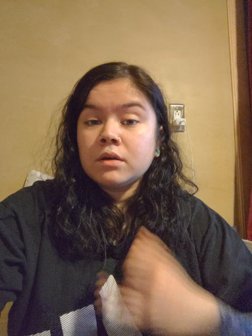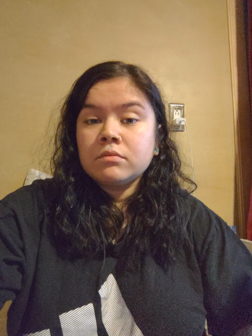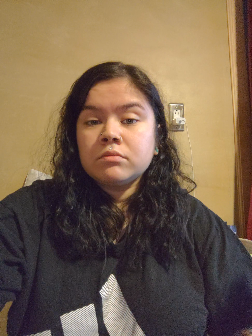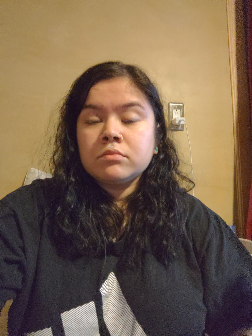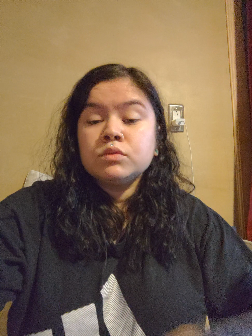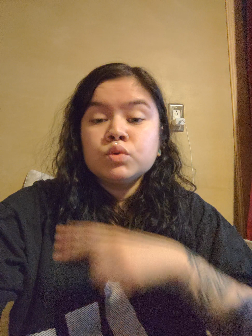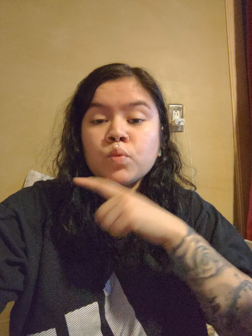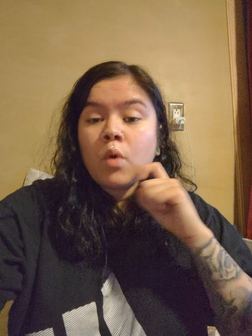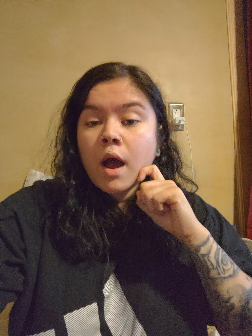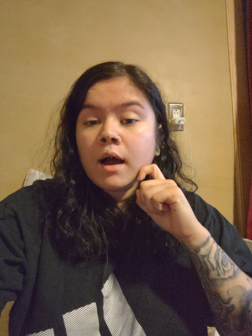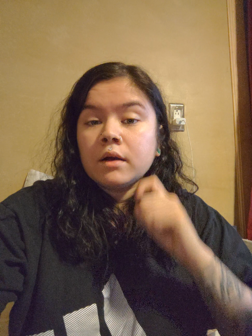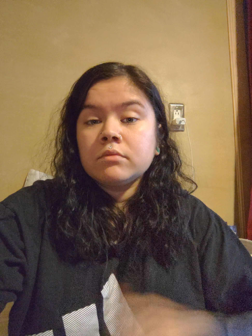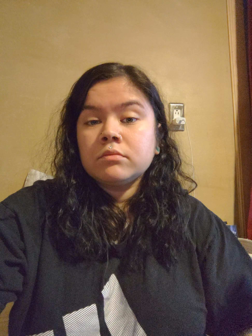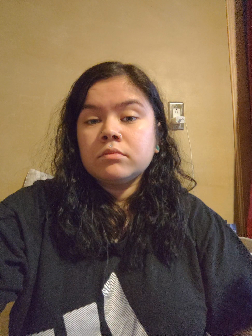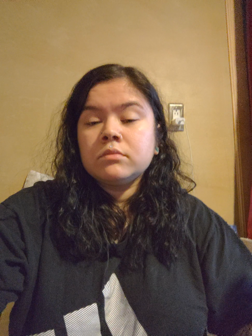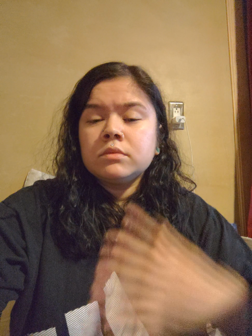dry